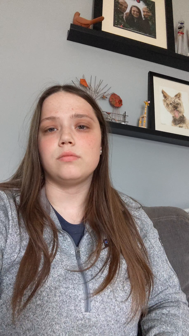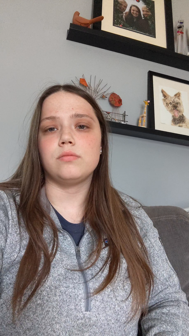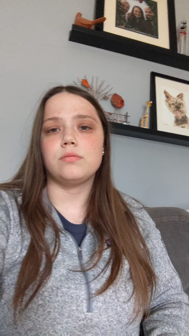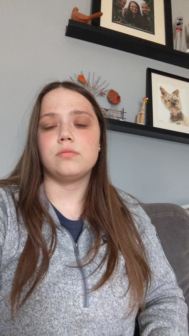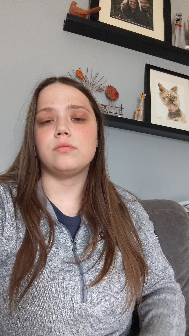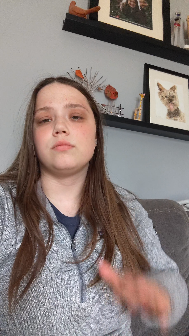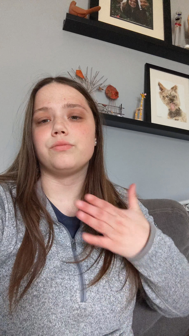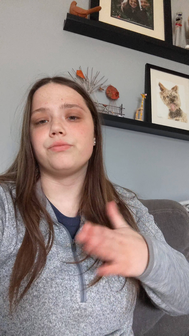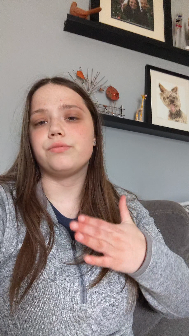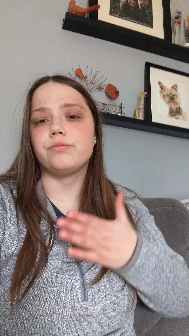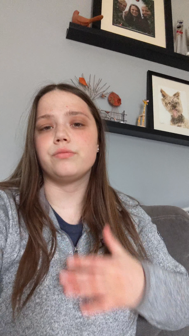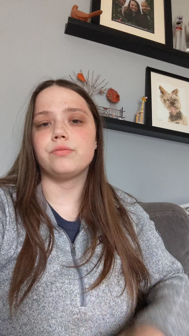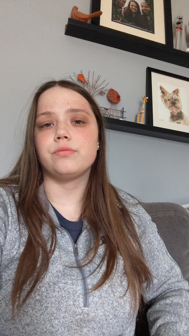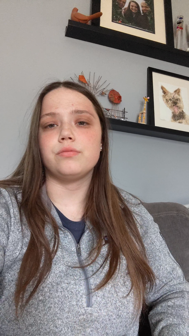cook